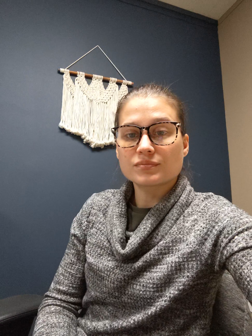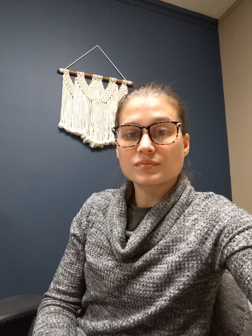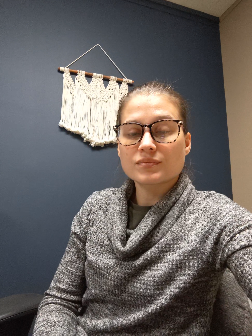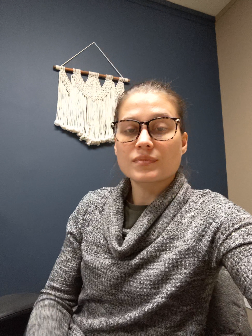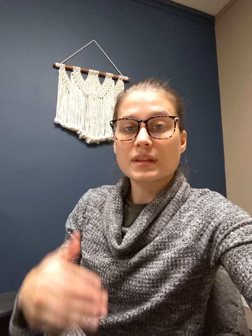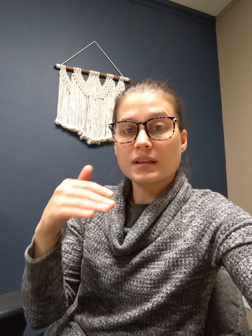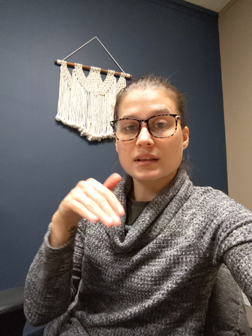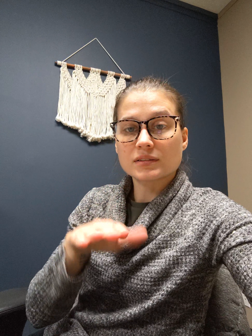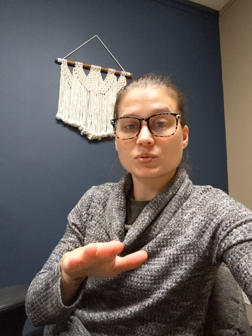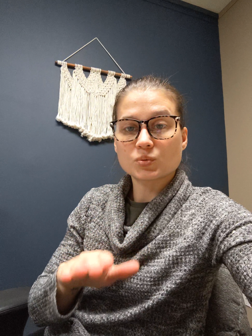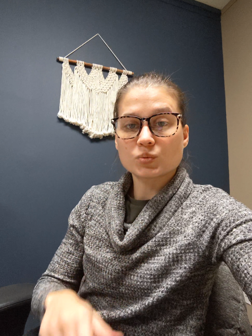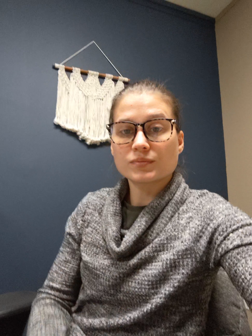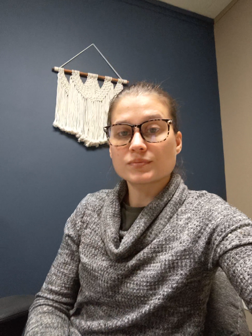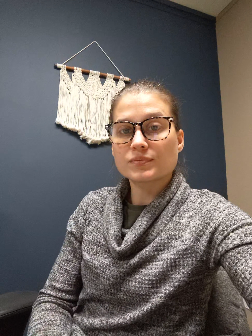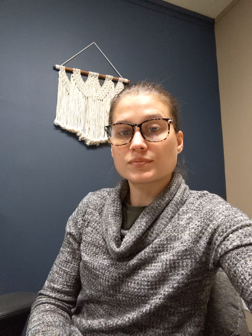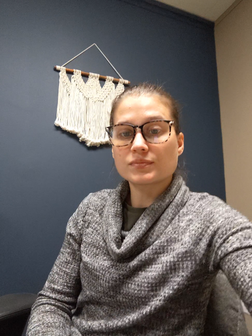into